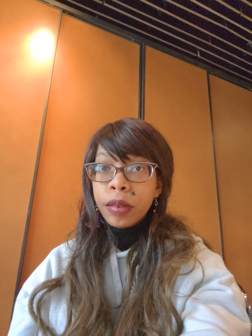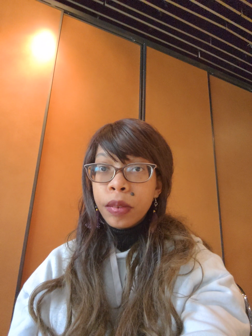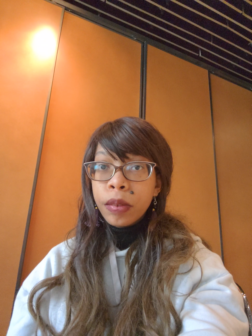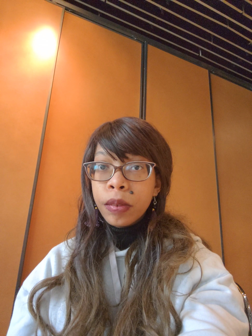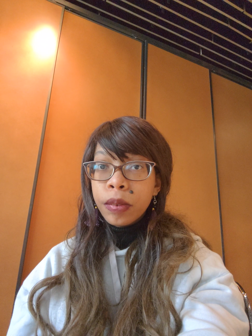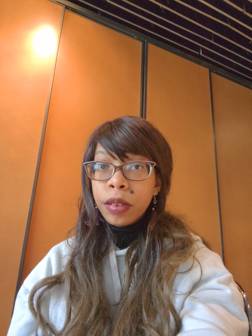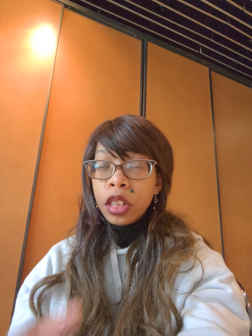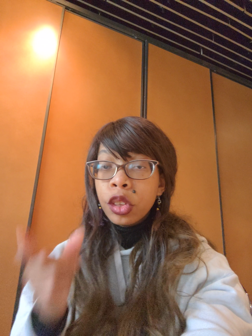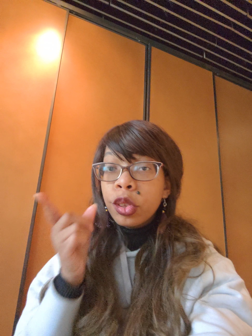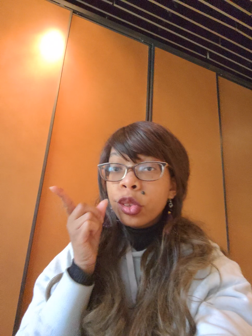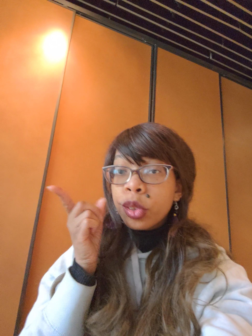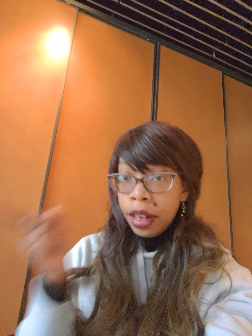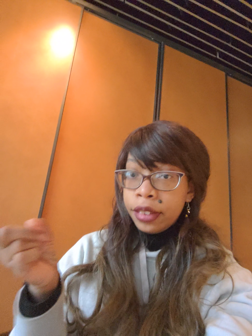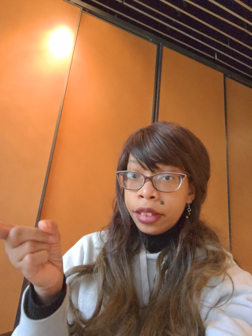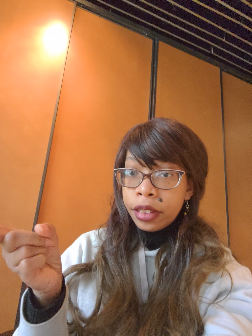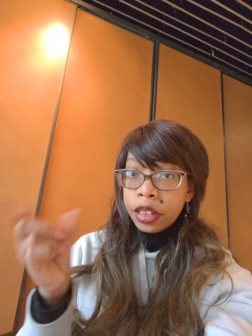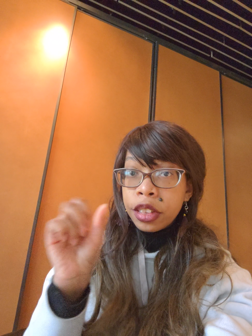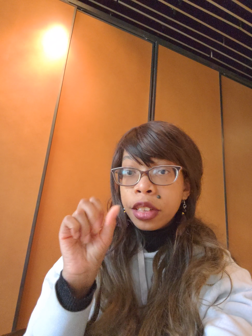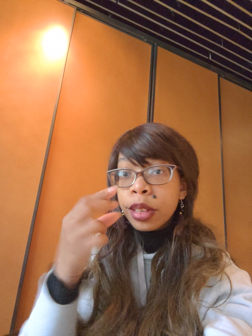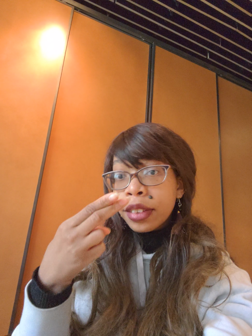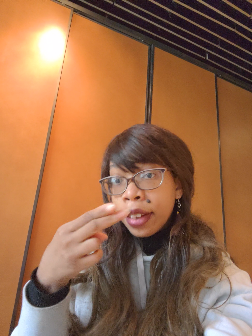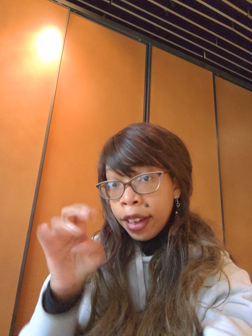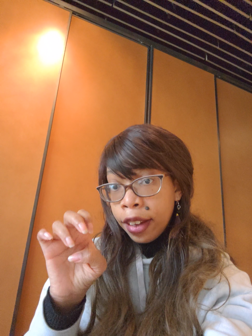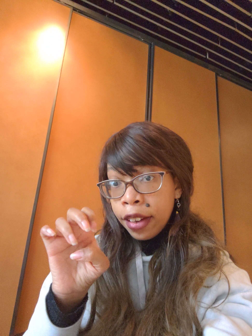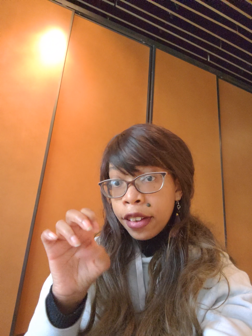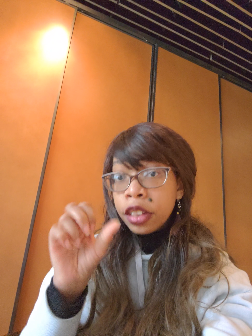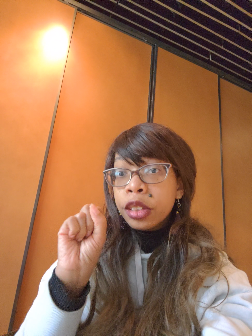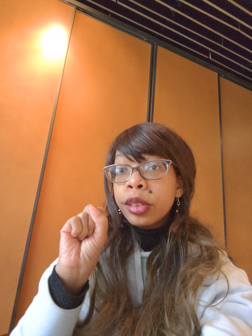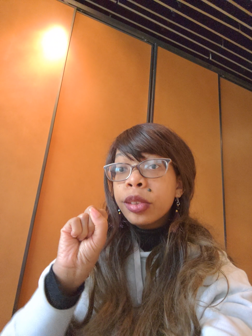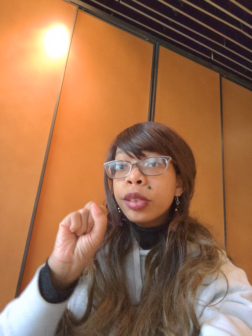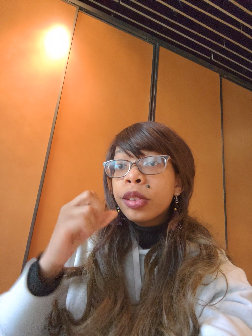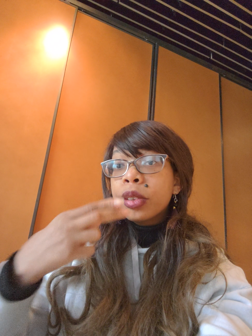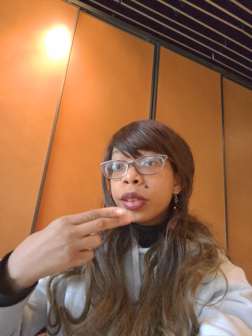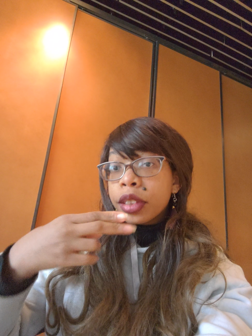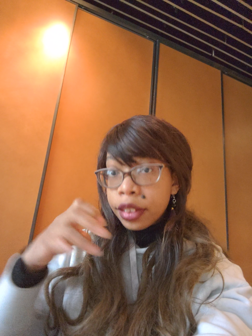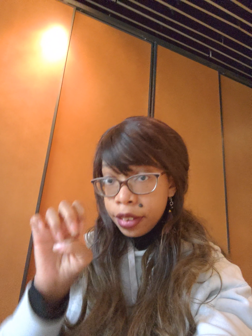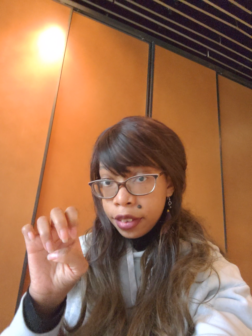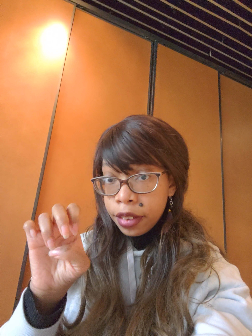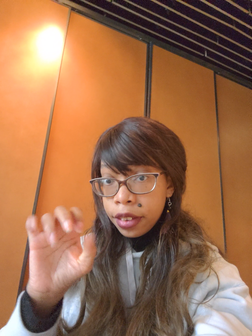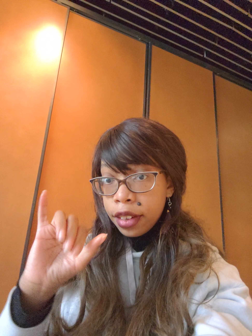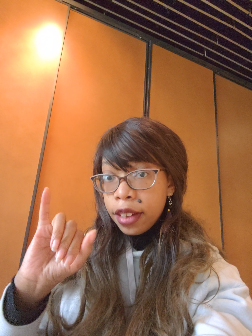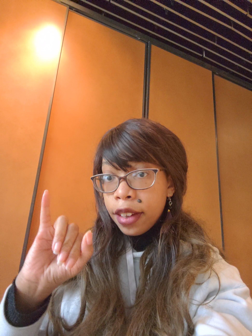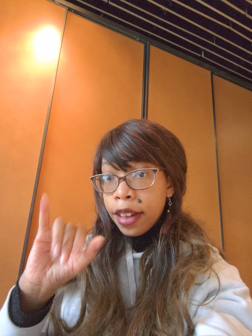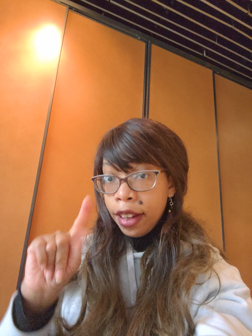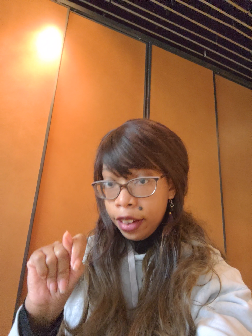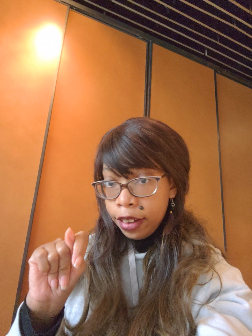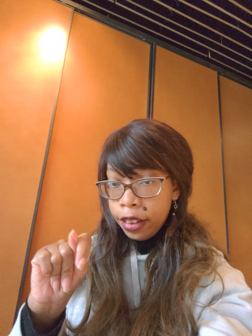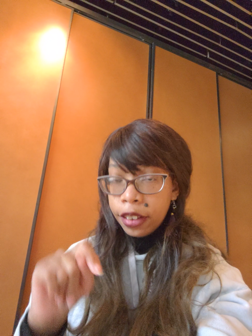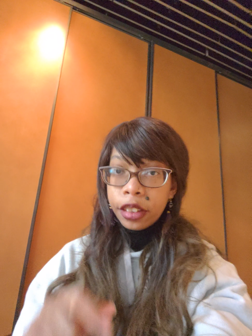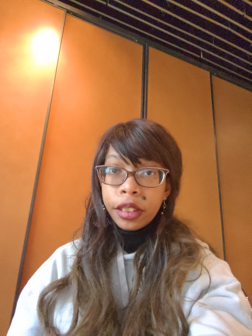he/she/it